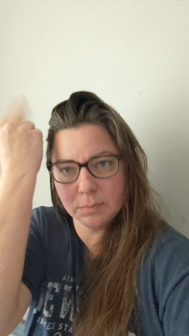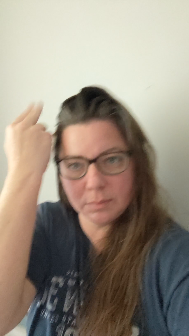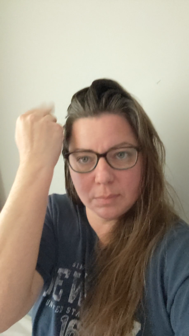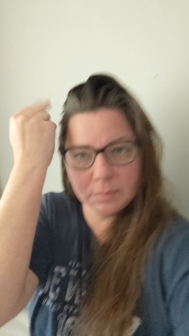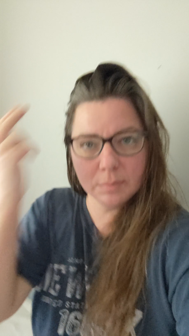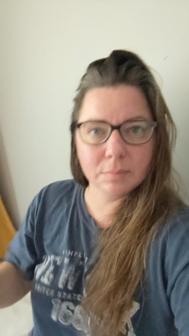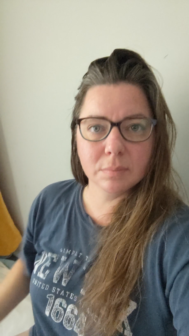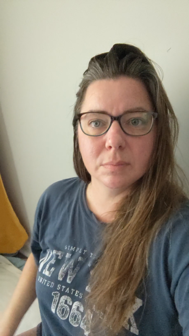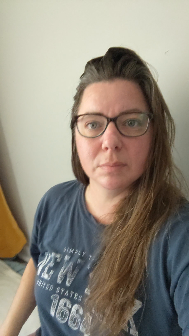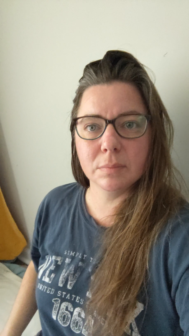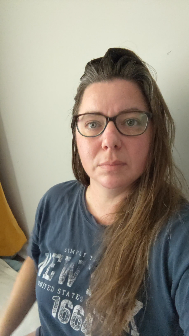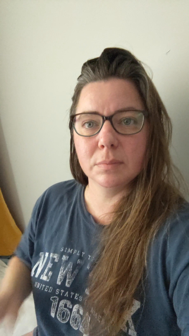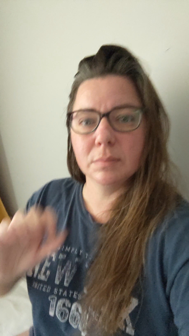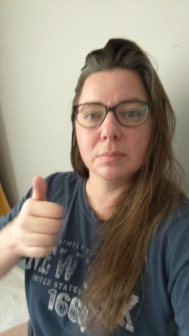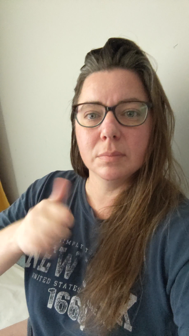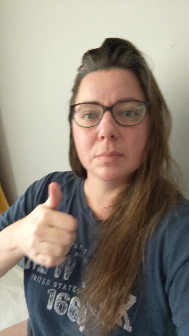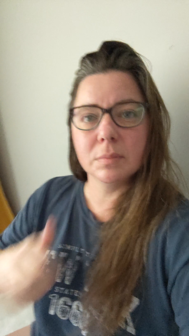how